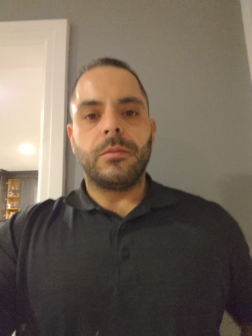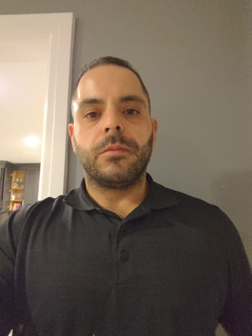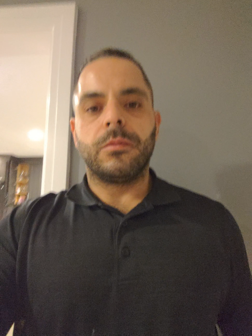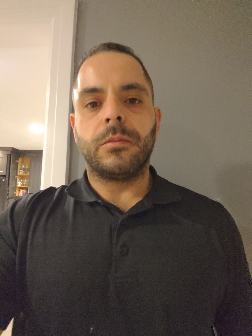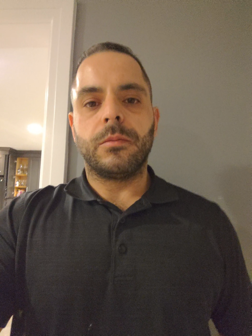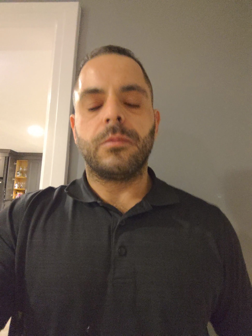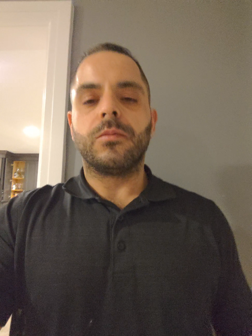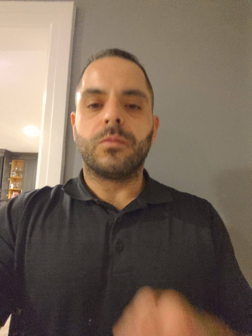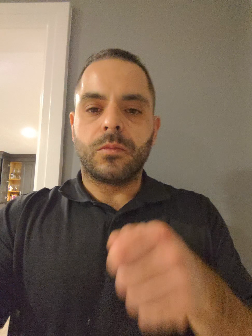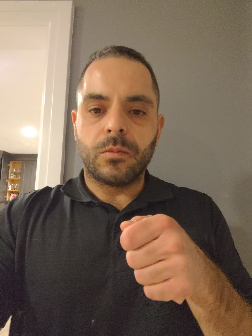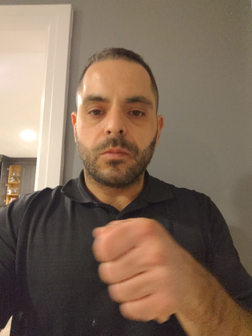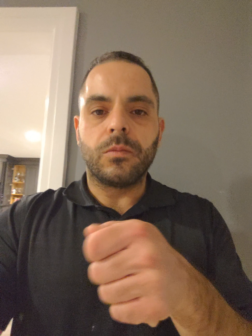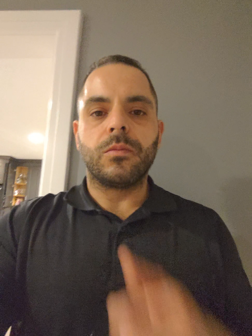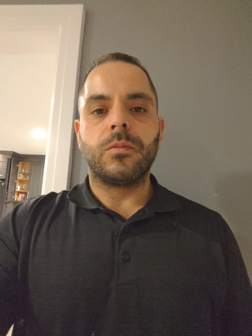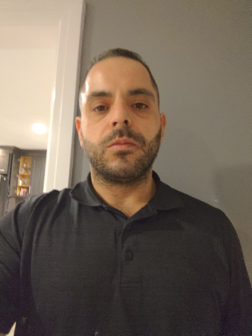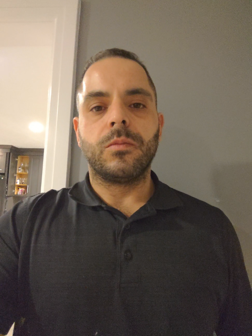drawer